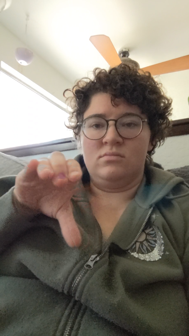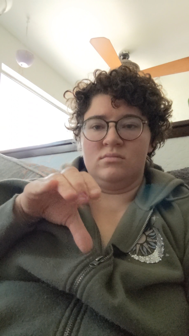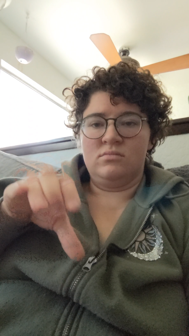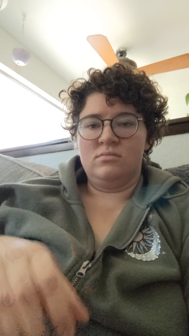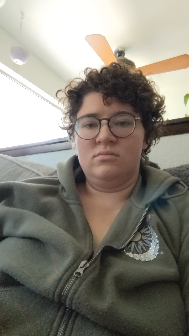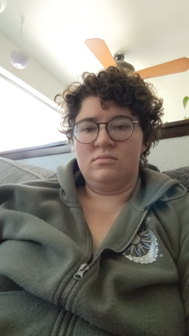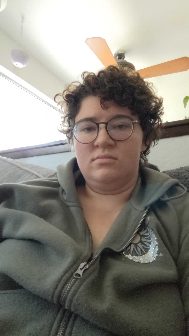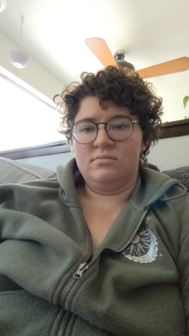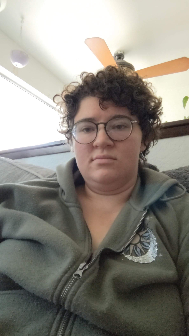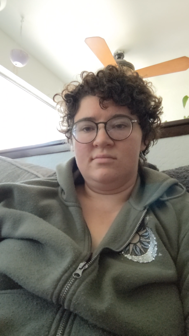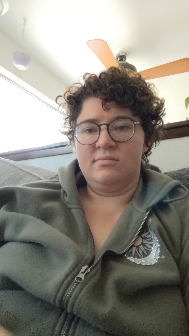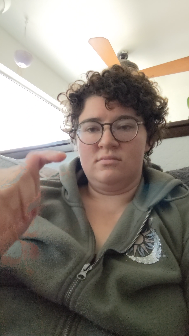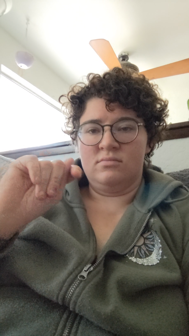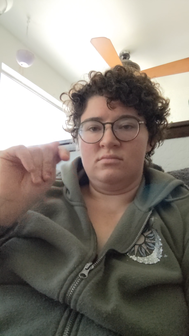bathroom